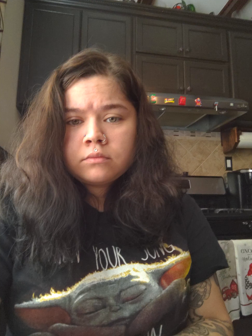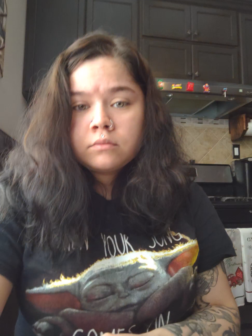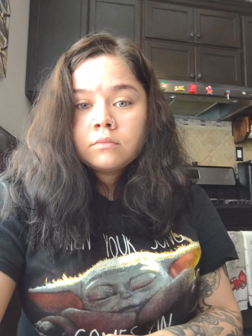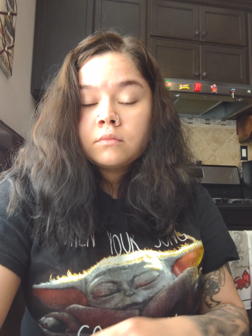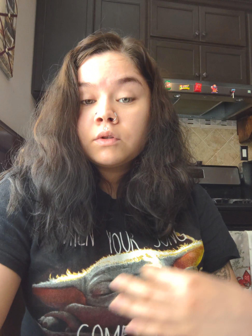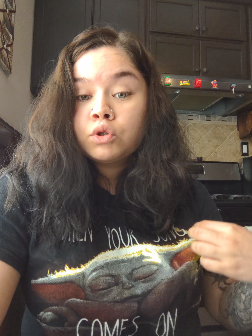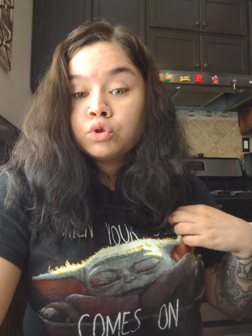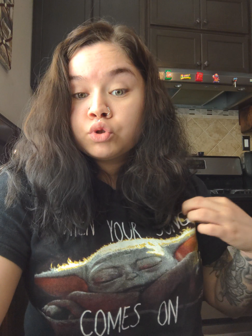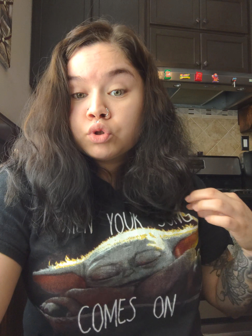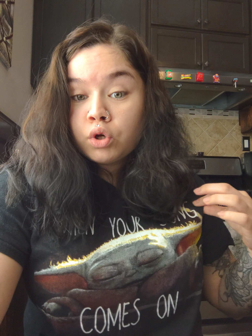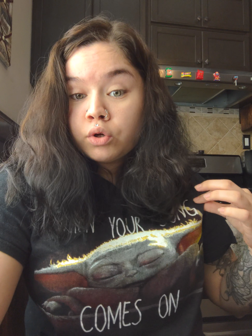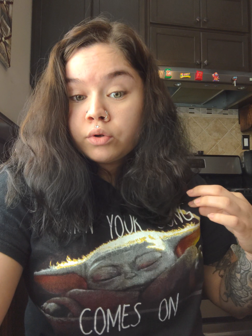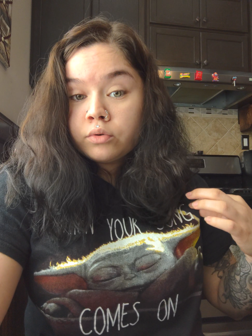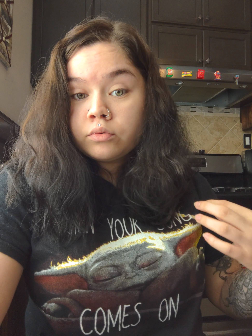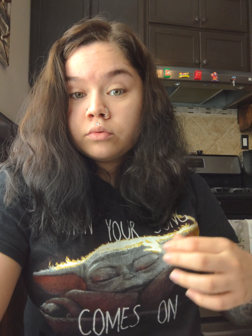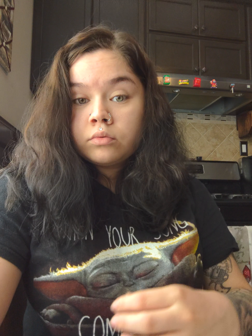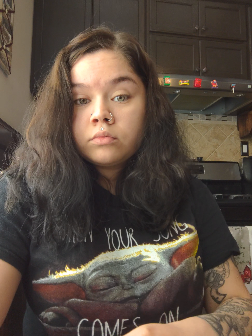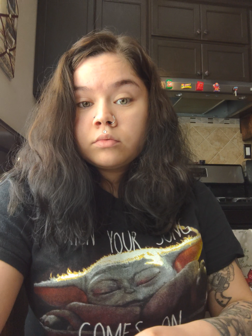shirt